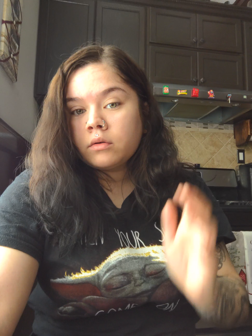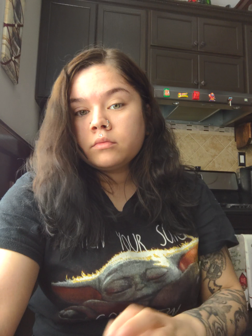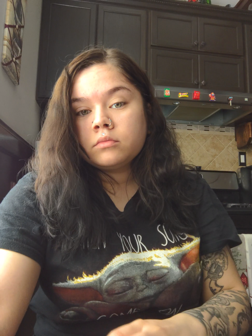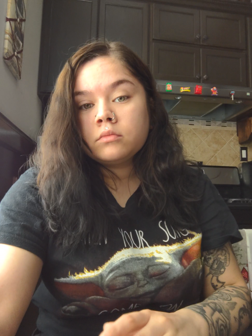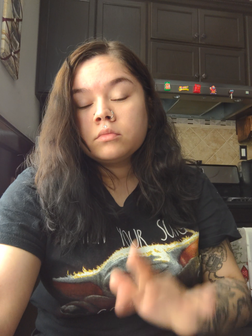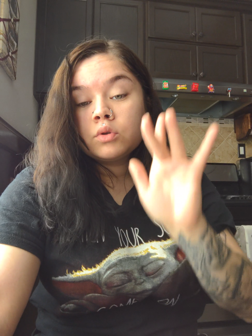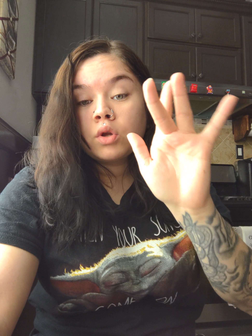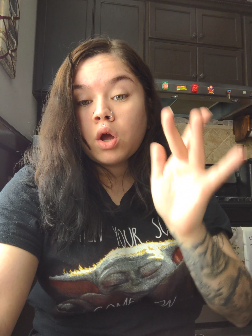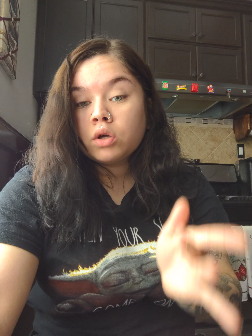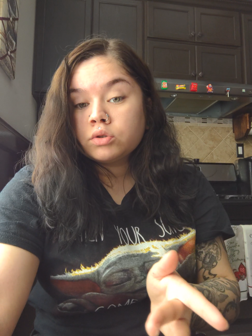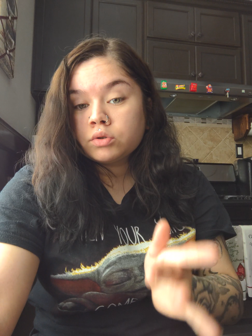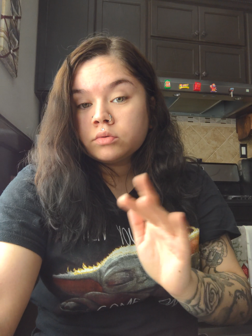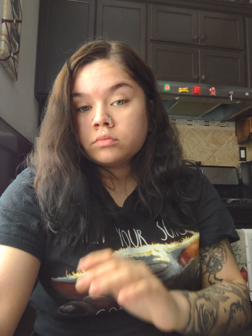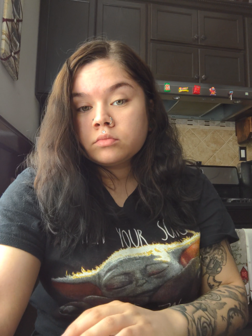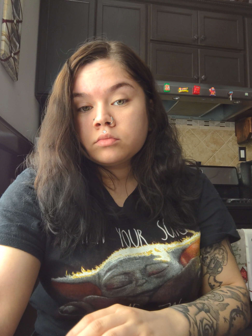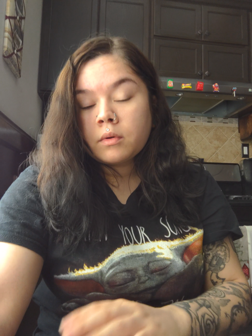touch